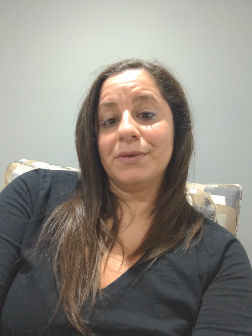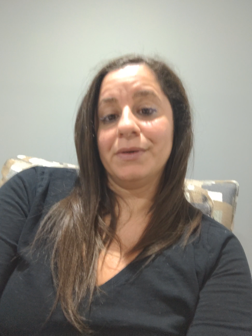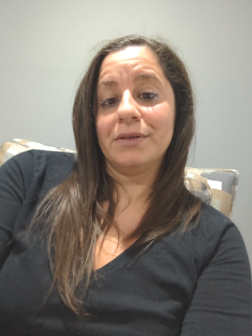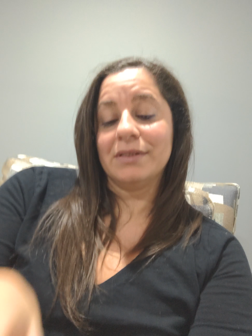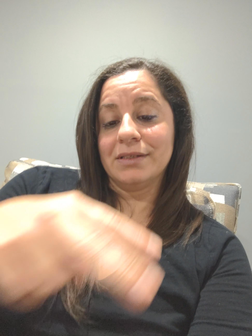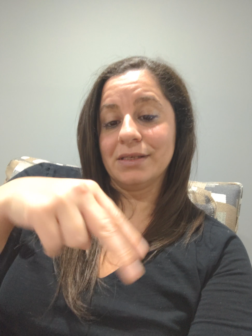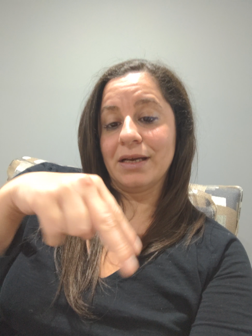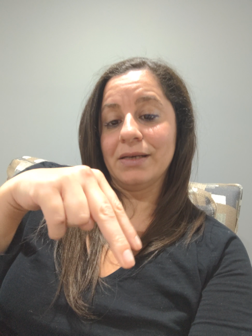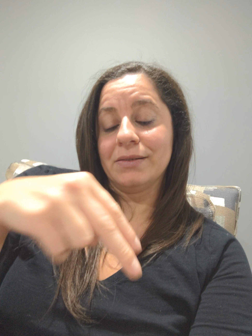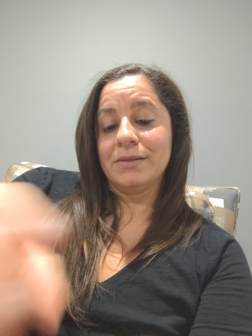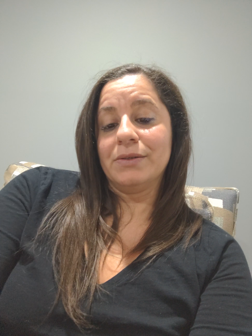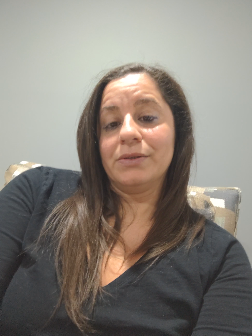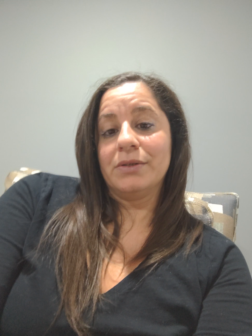dance